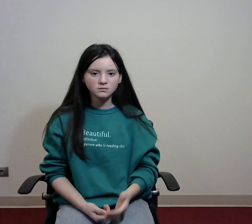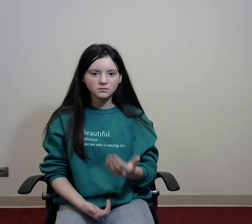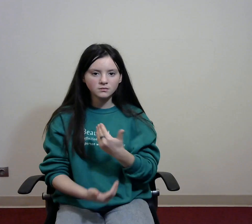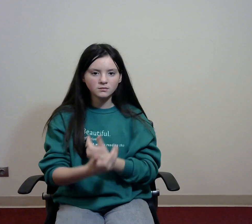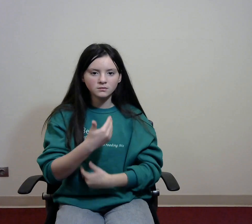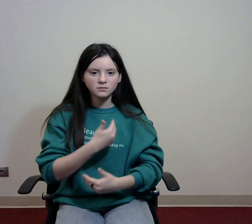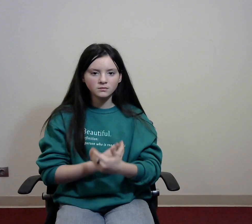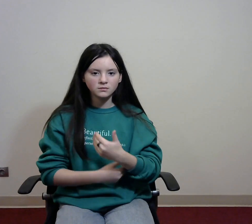əlil